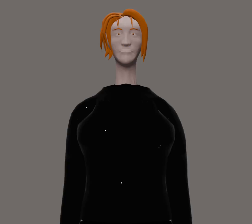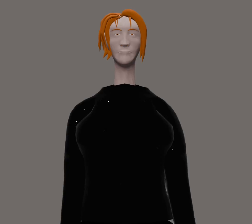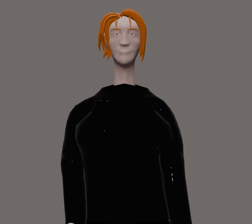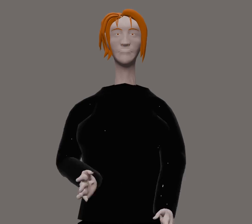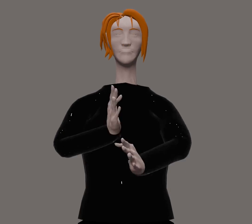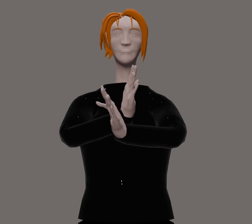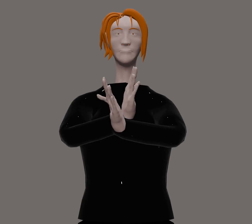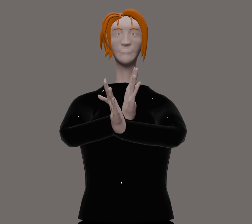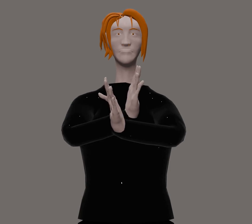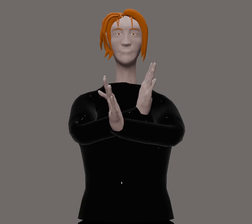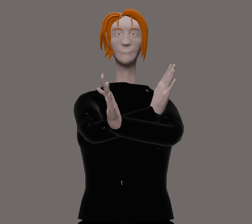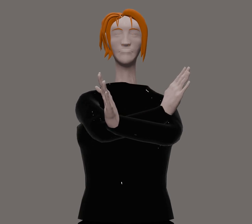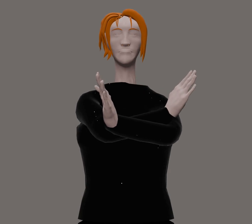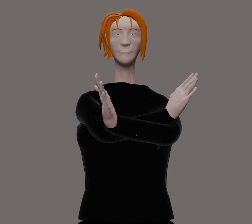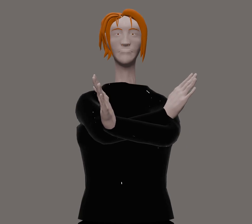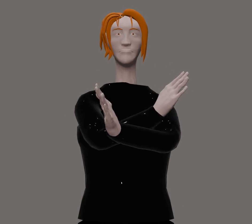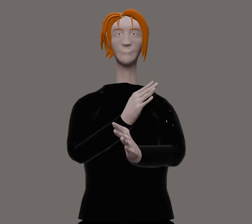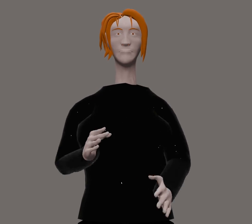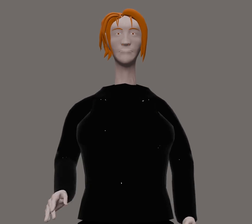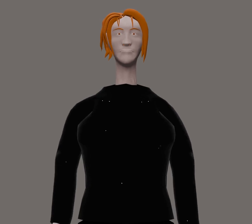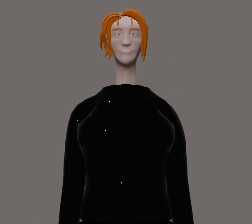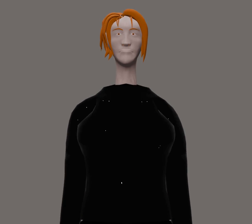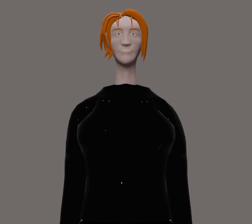Before (Earlier)